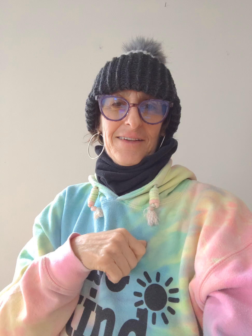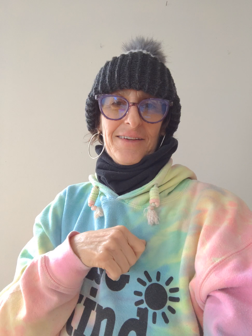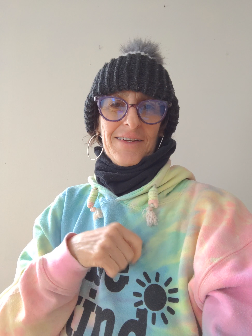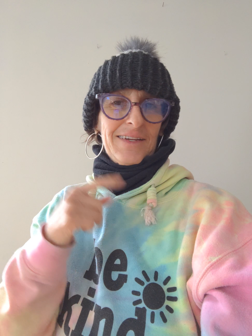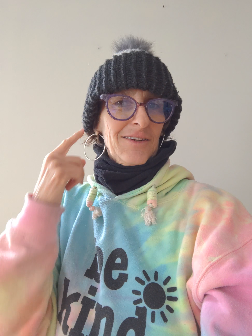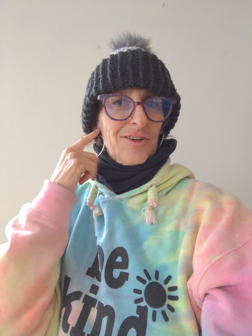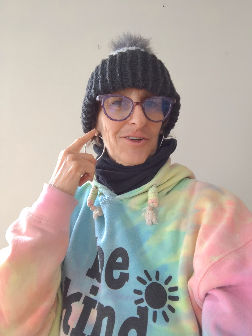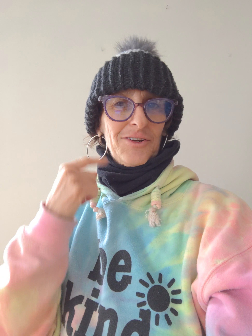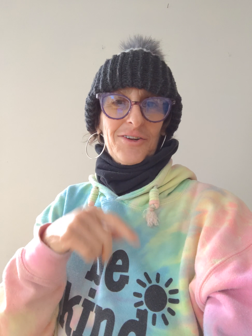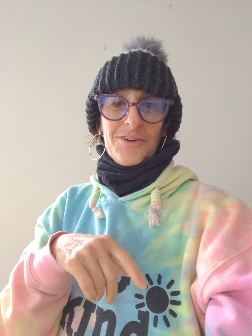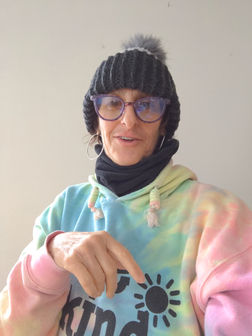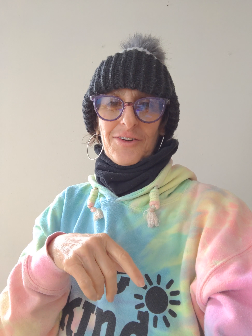hear